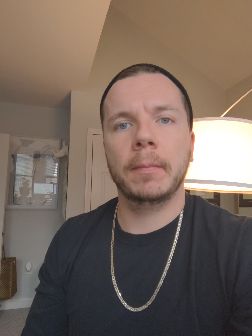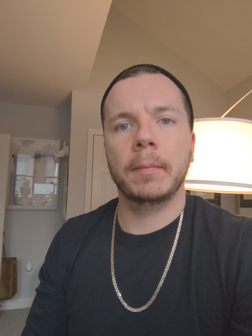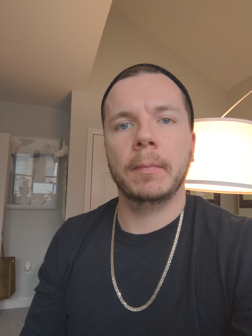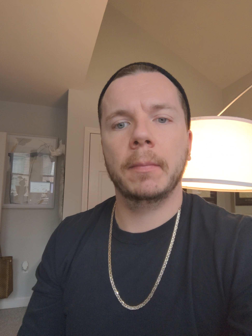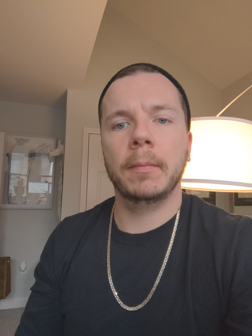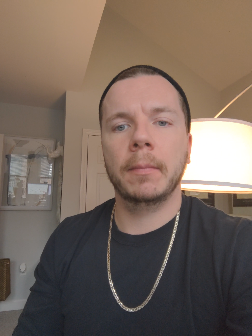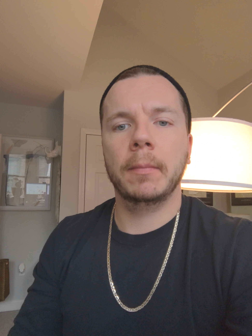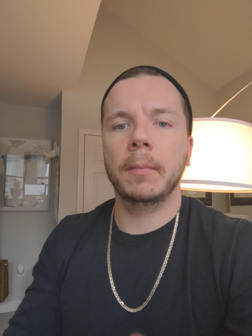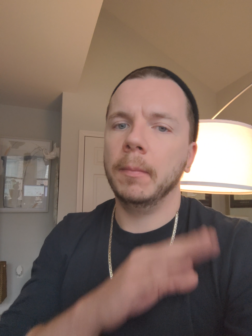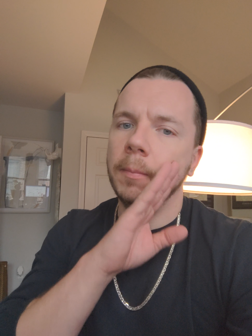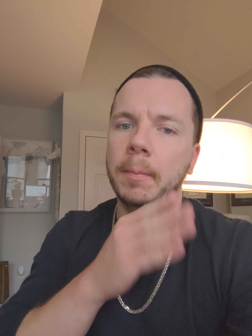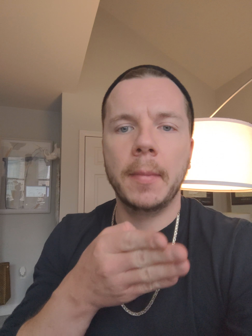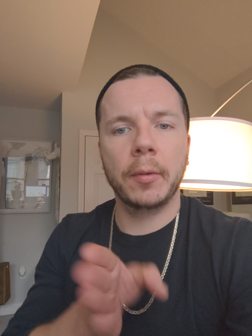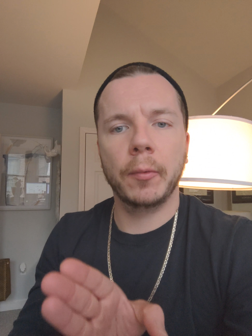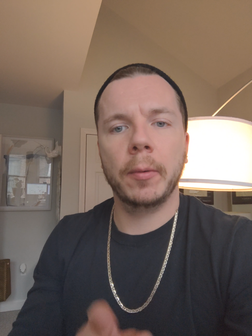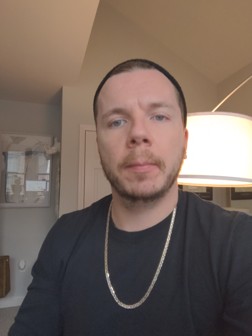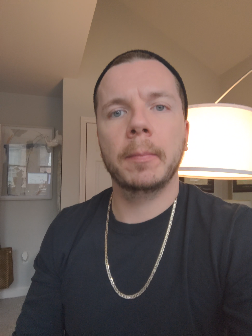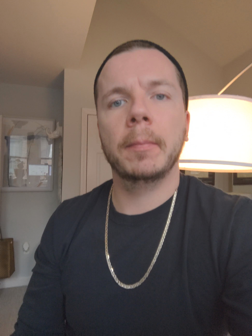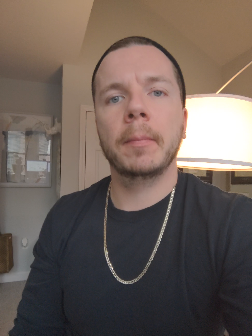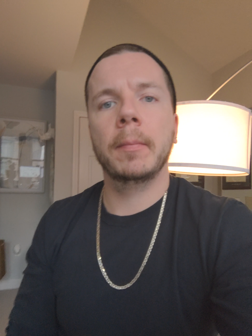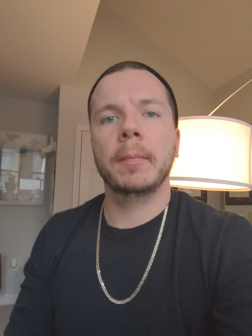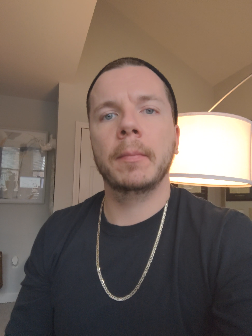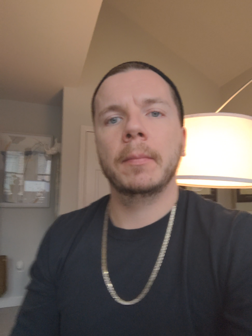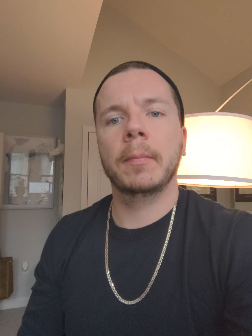bedroom